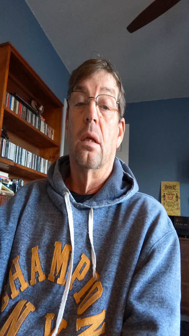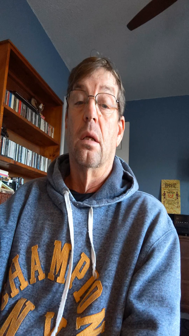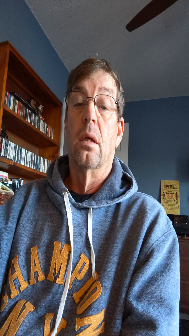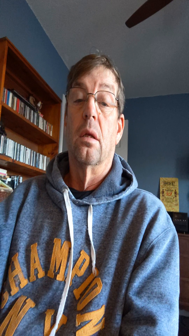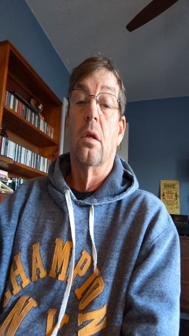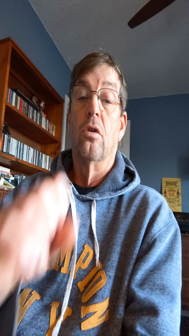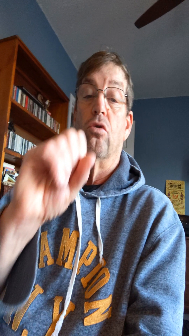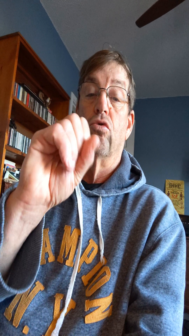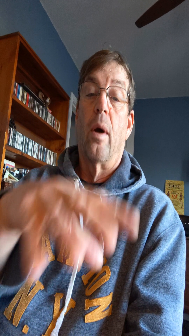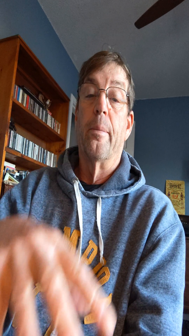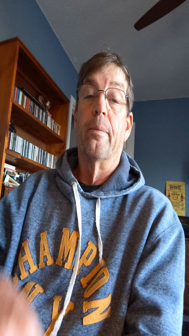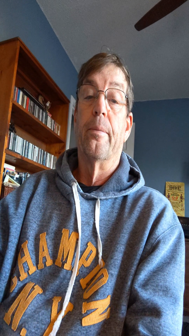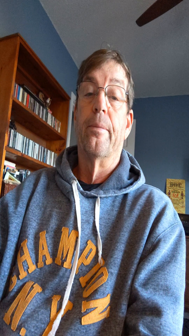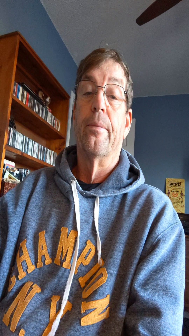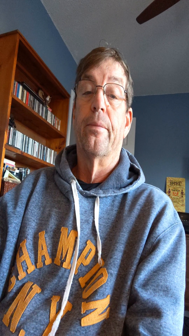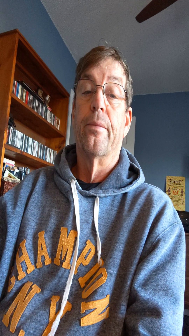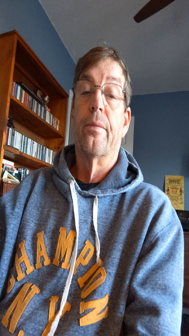drop